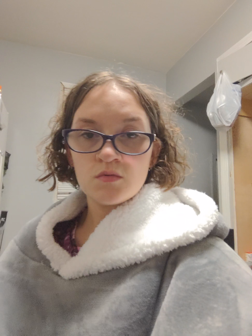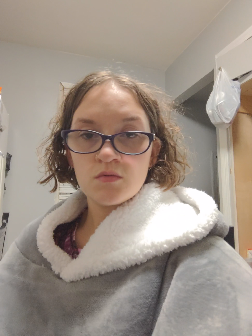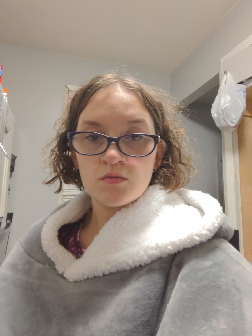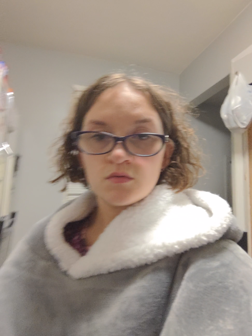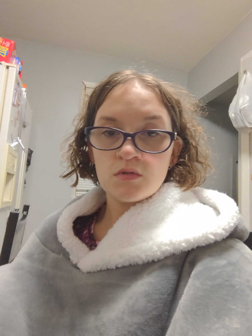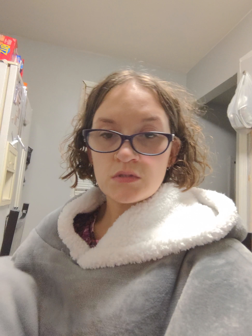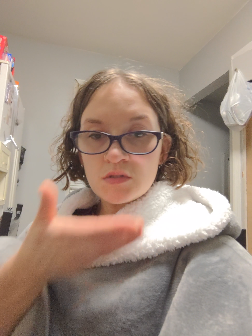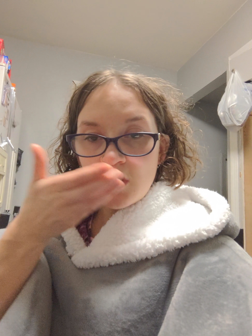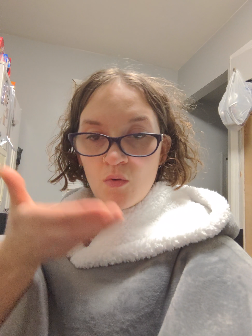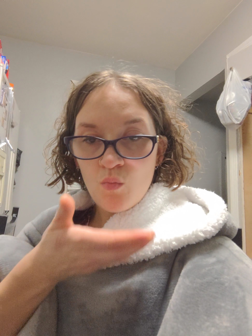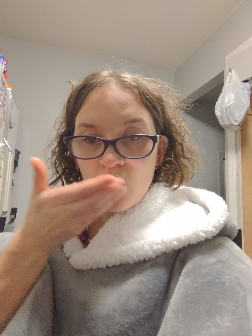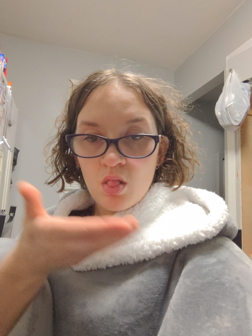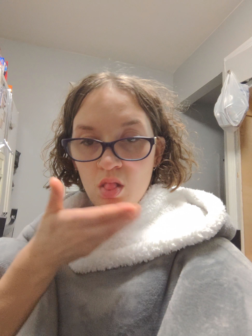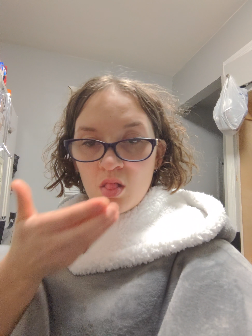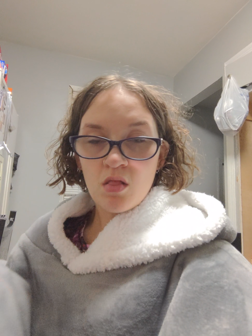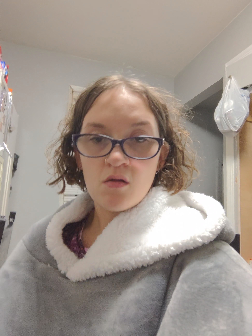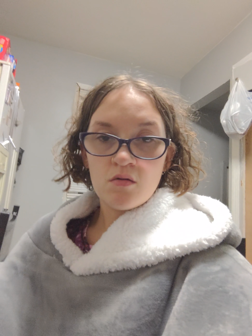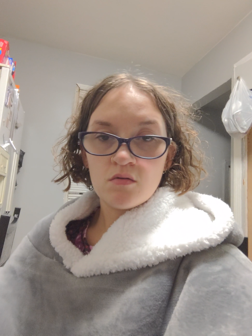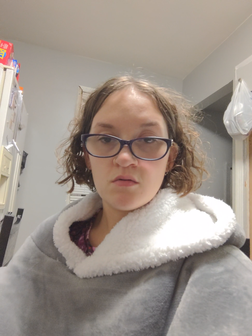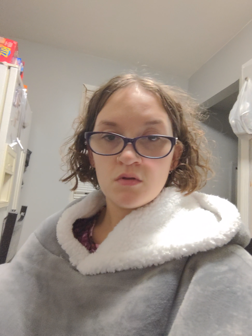cereal